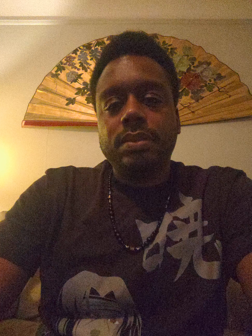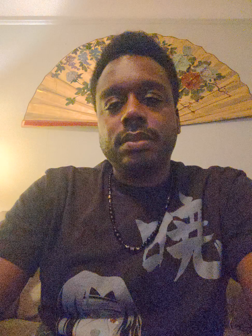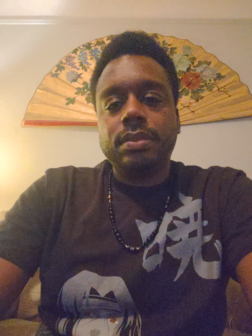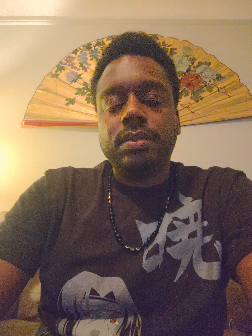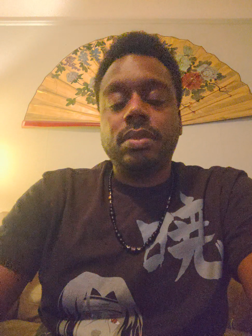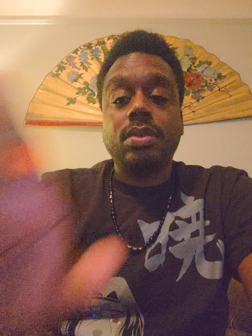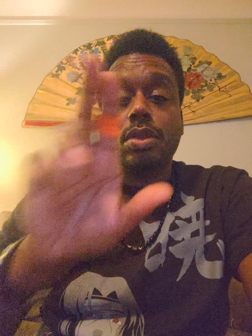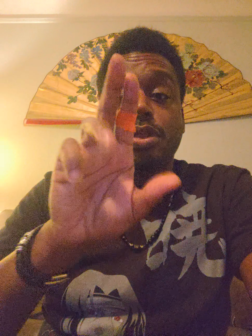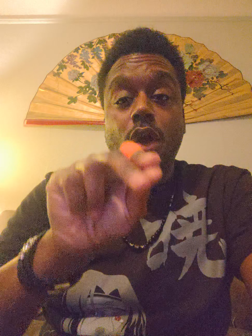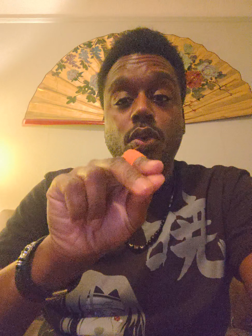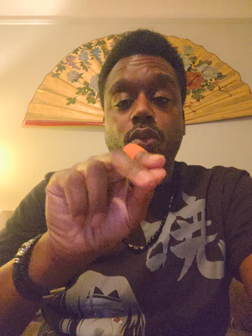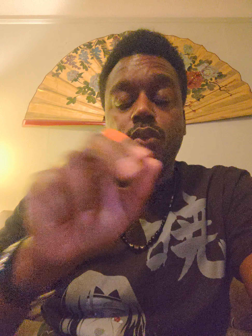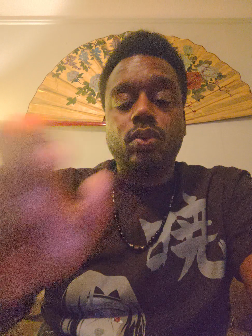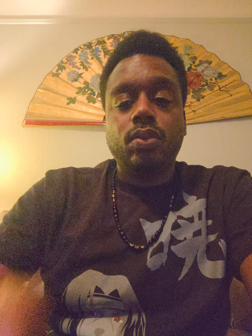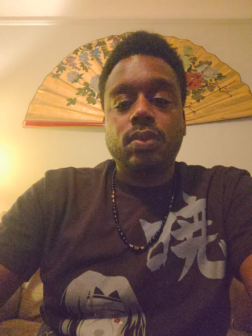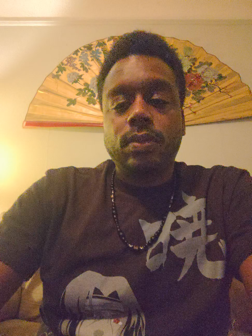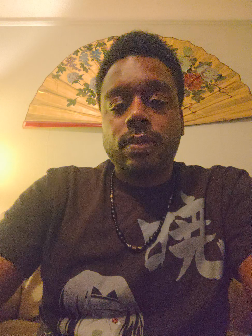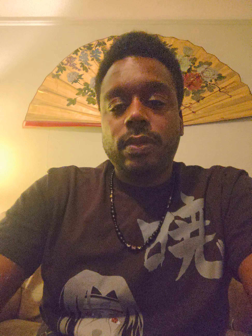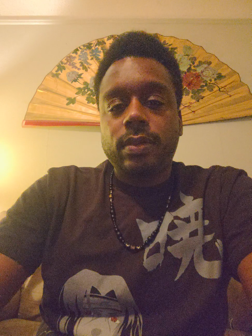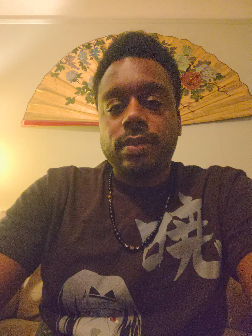no